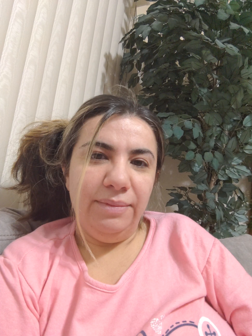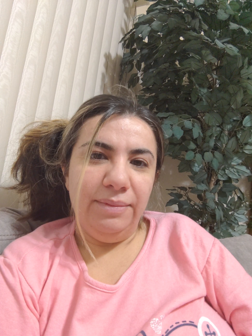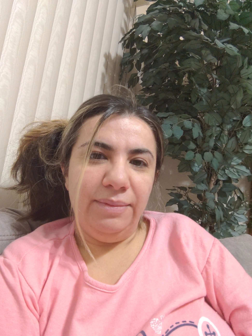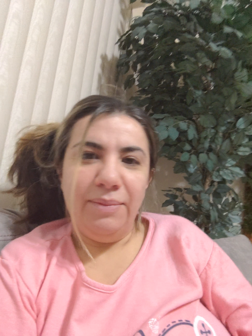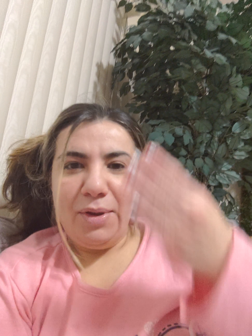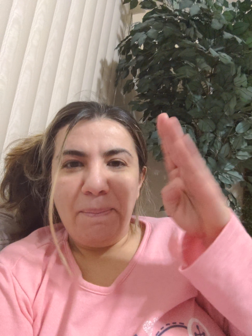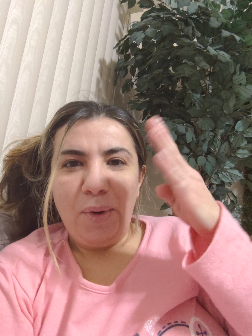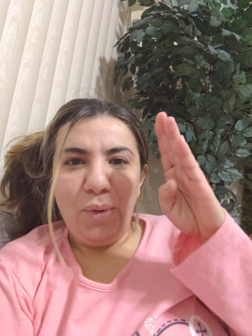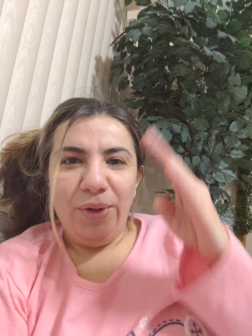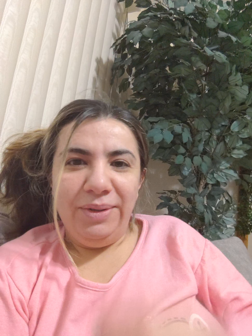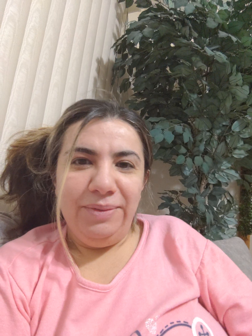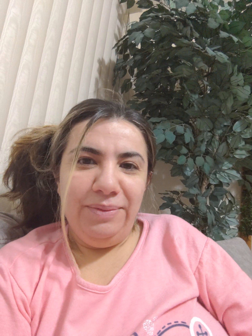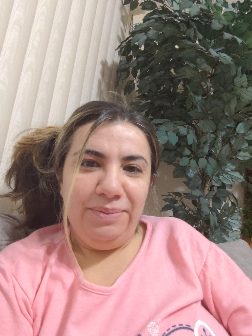blue